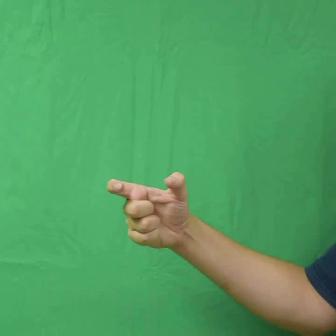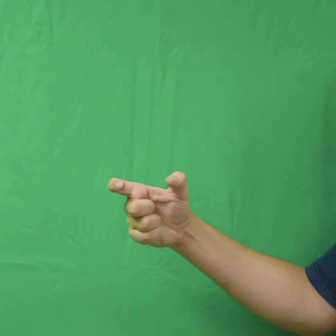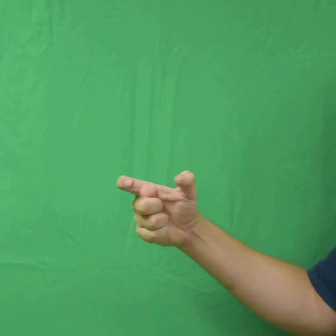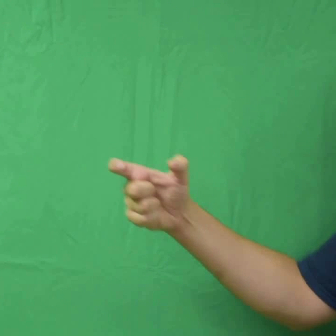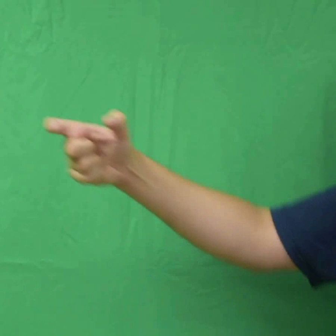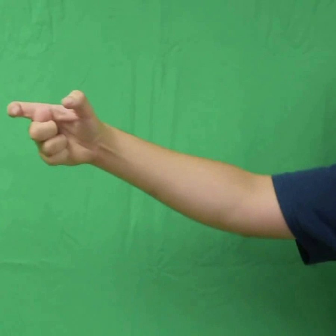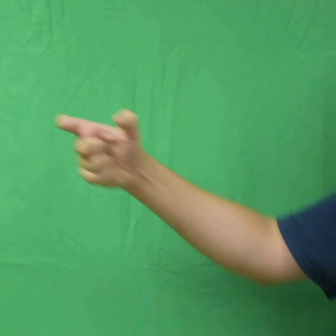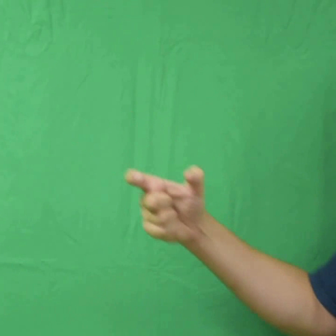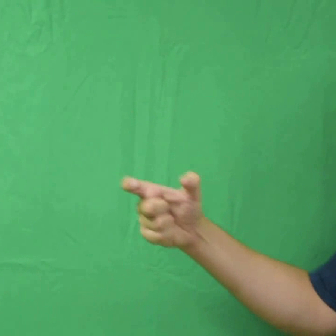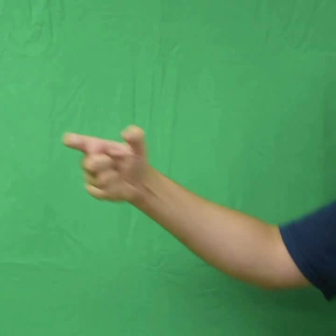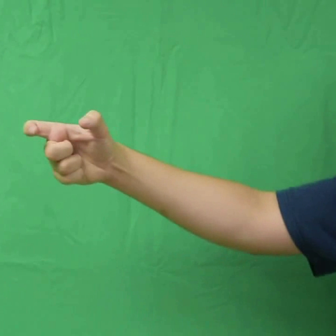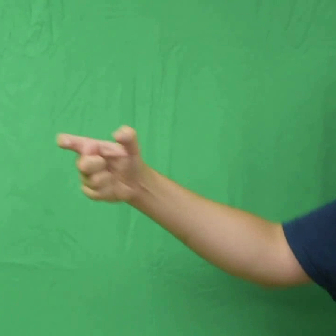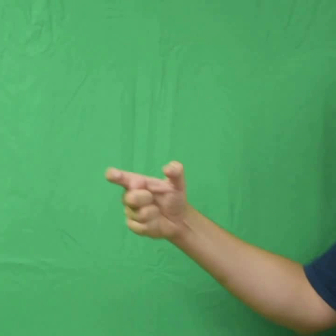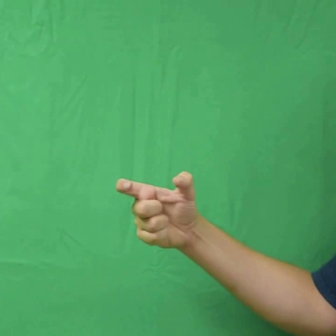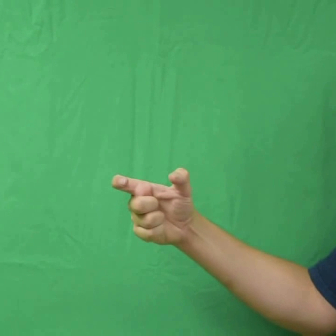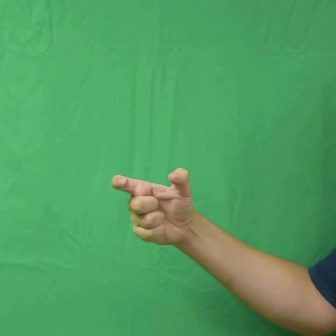X